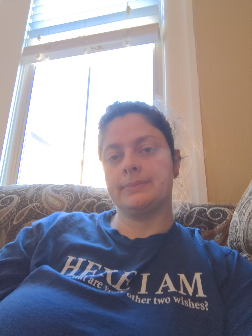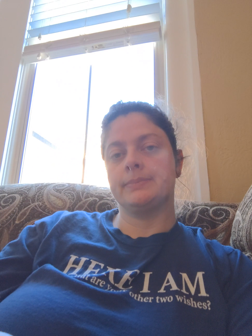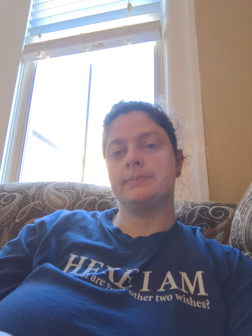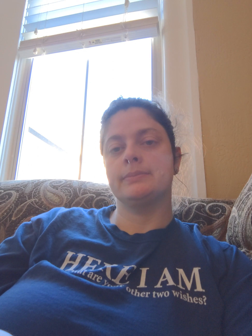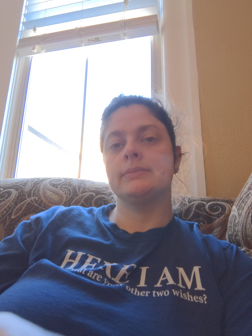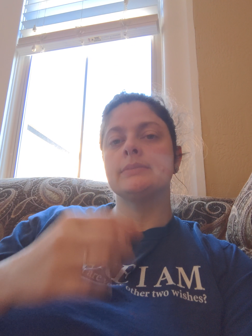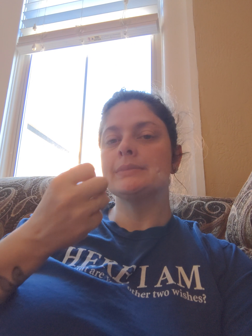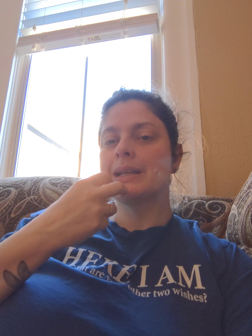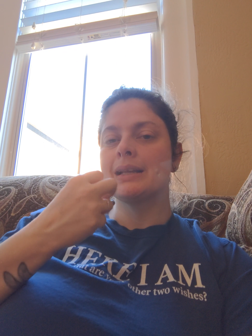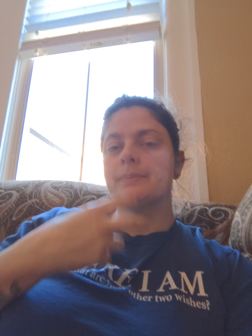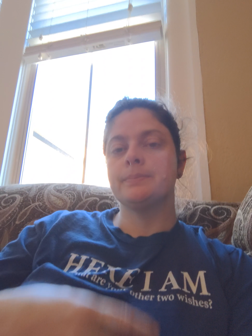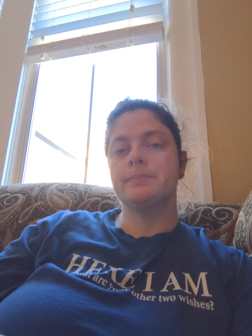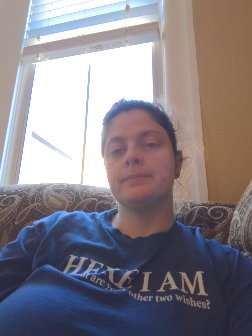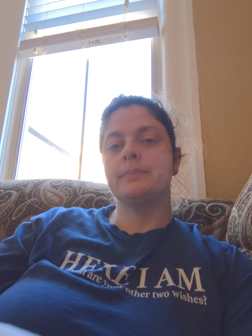snack